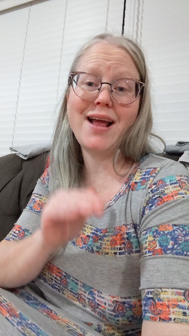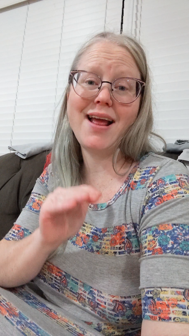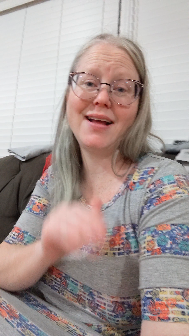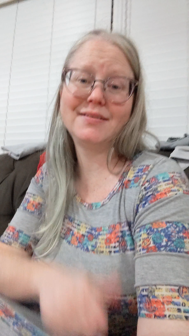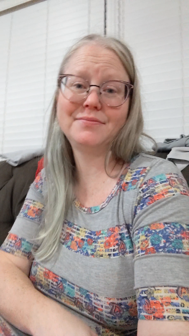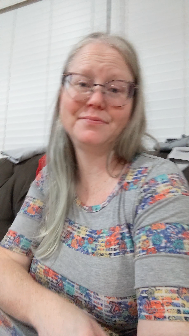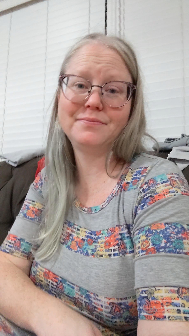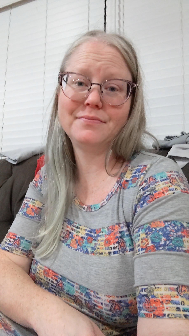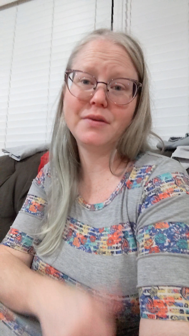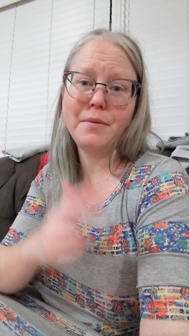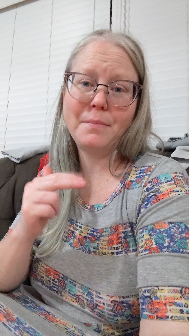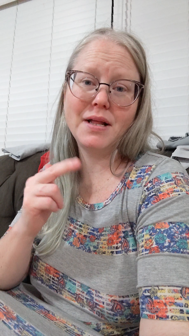build